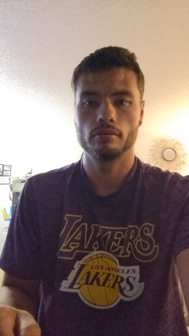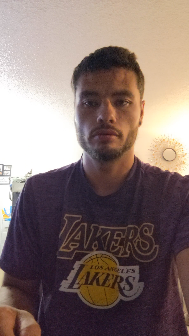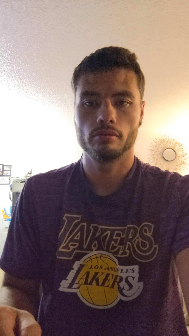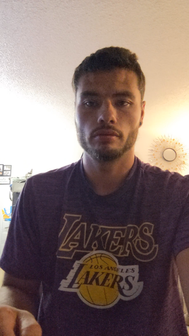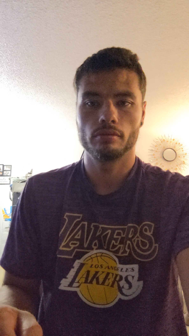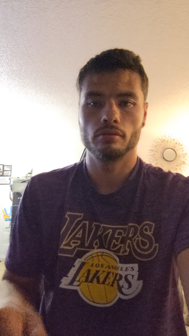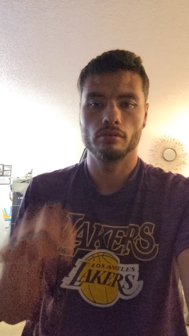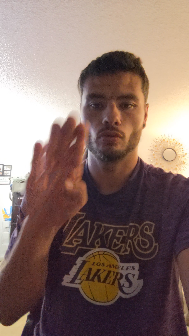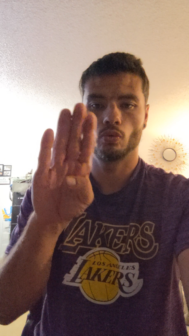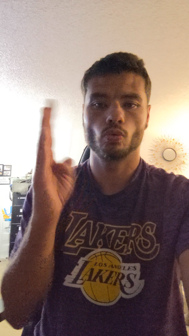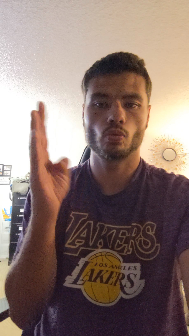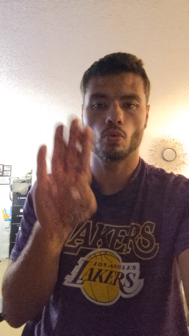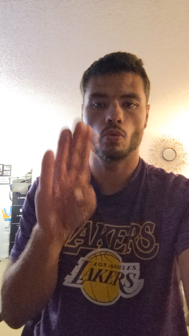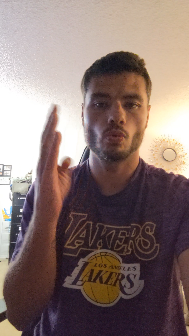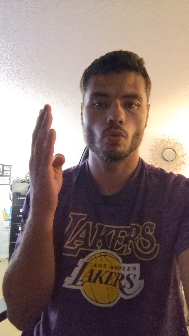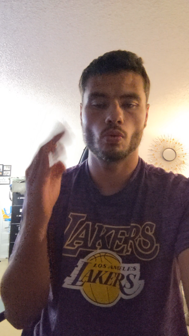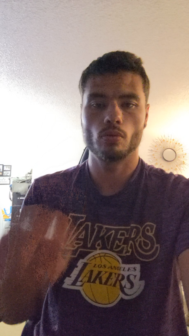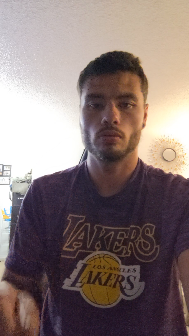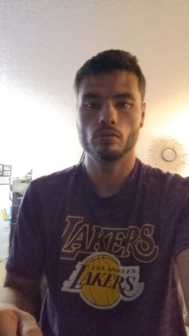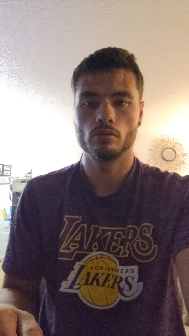door